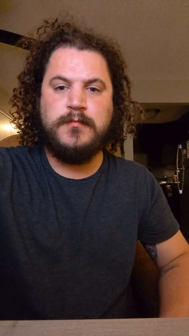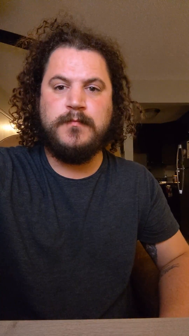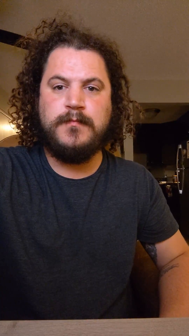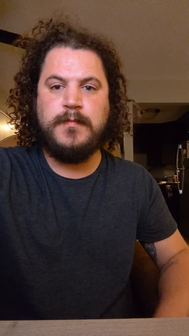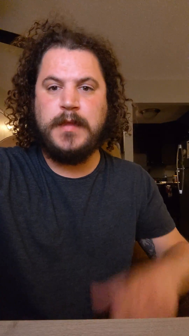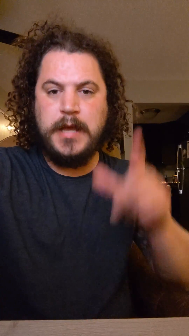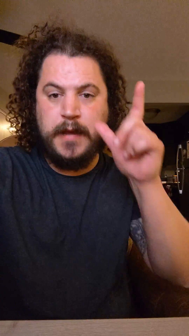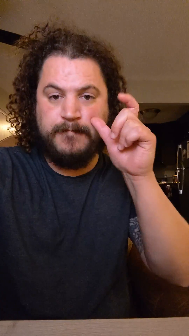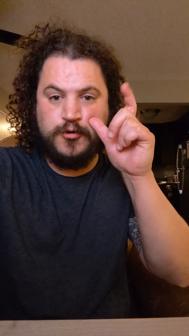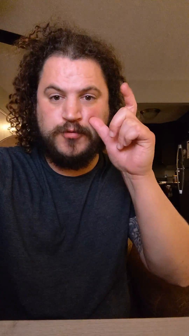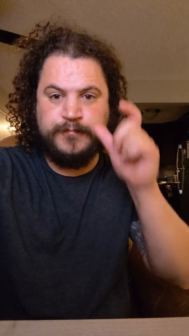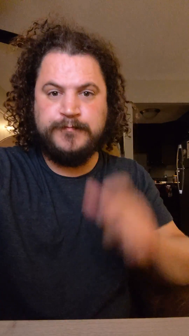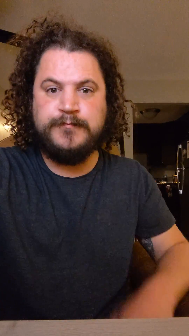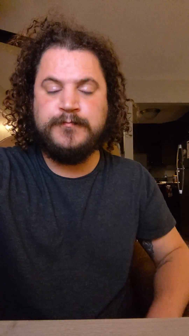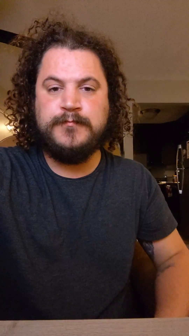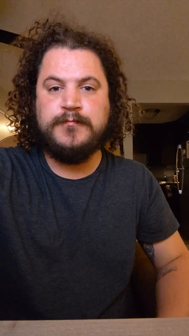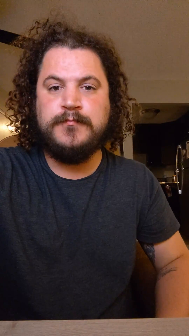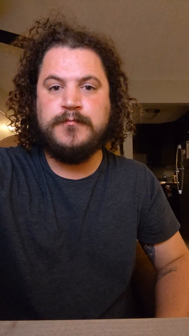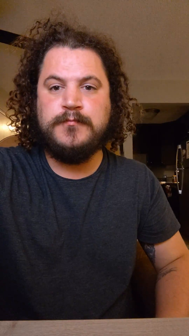camera